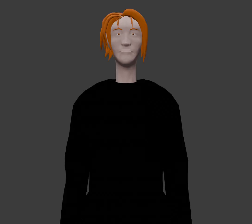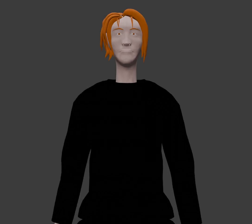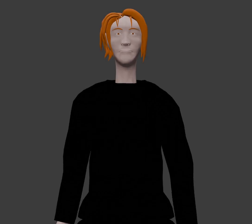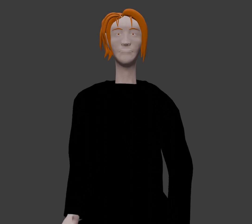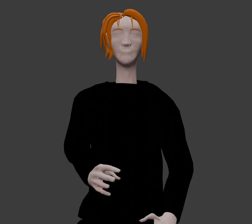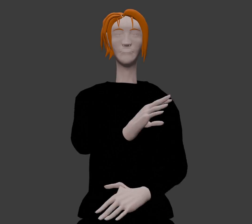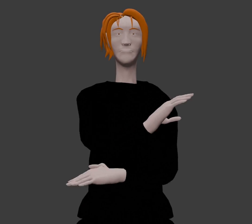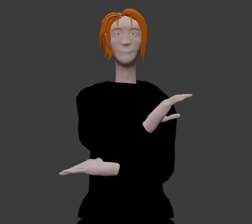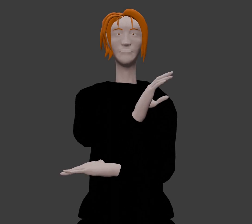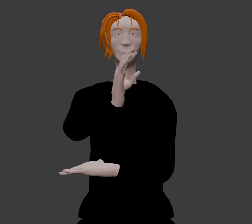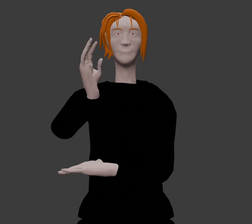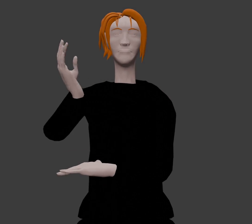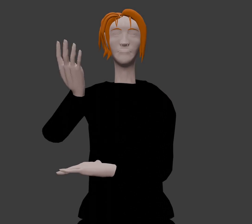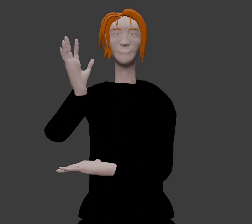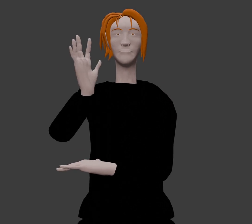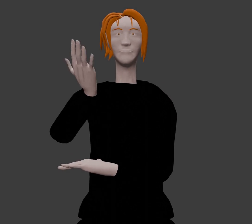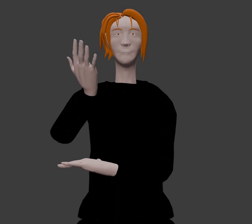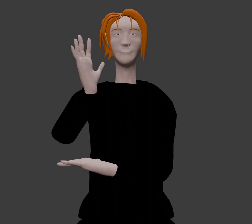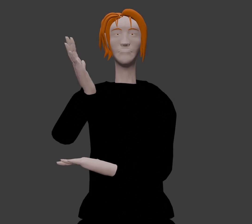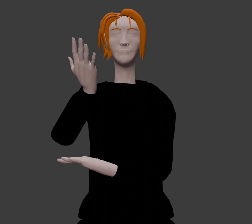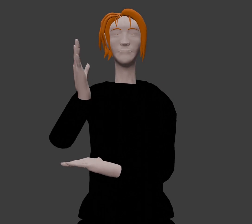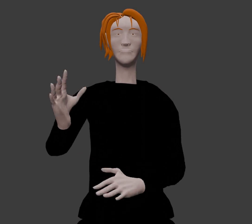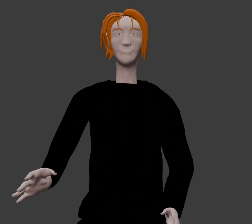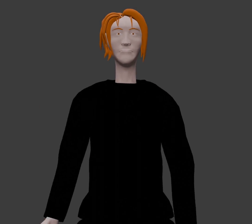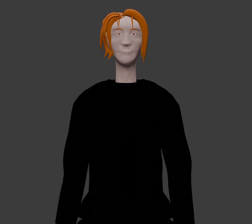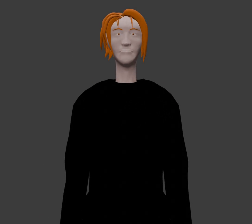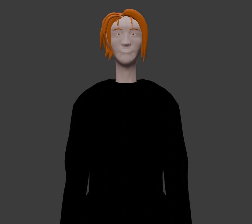Christmas Tree